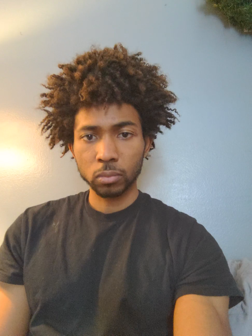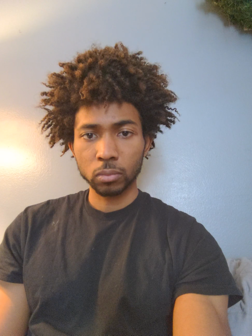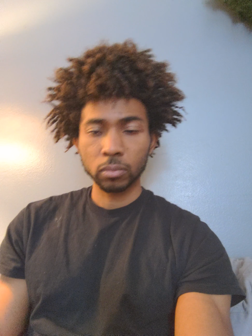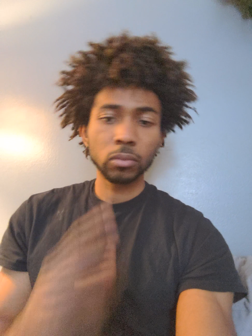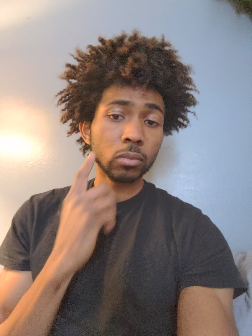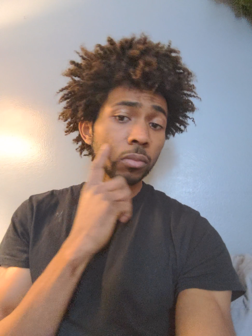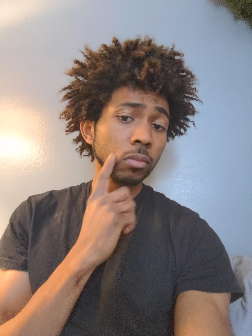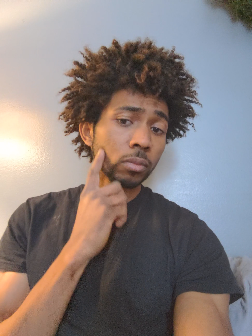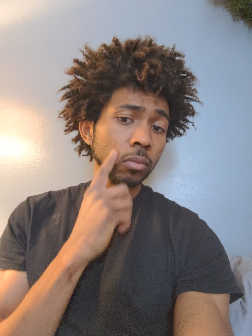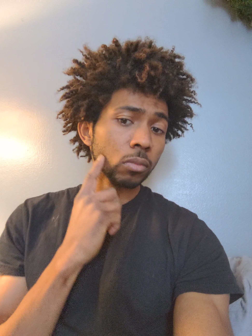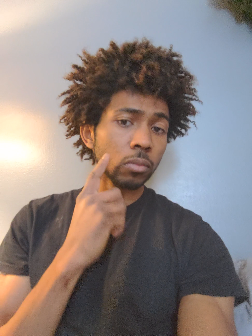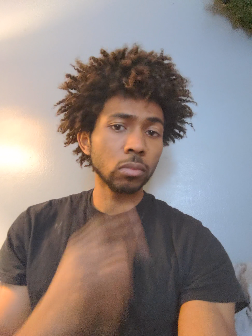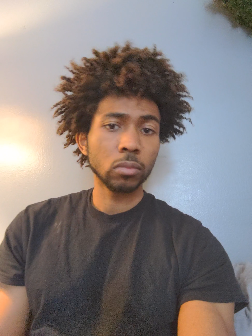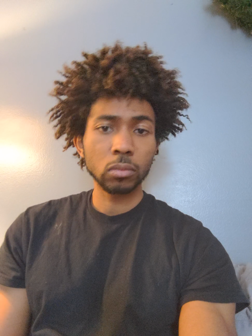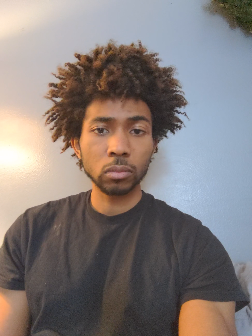cheek